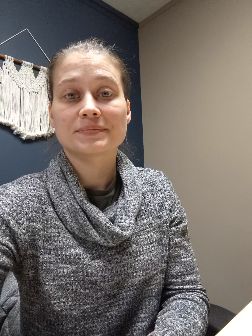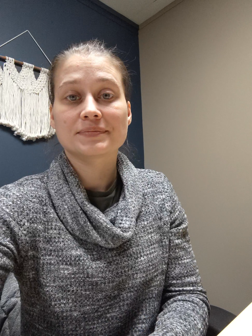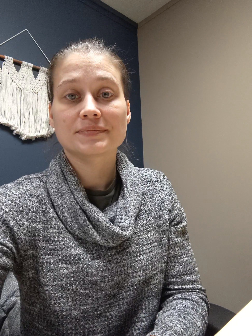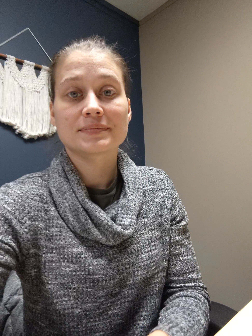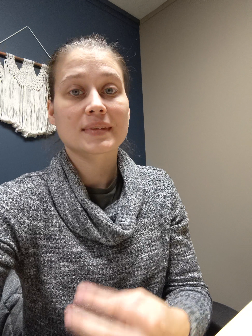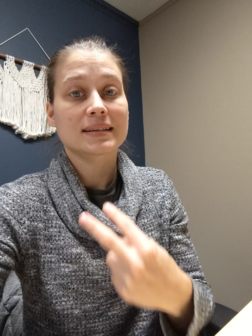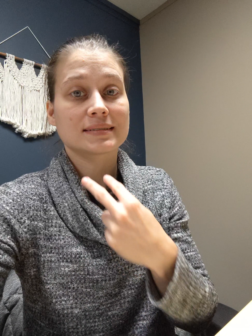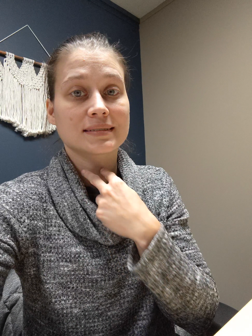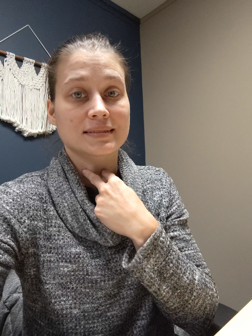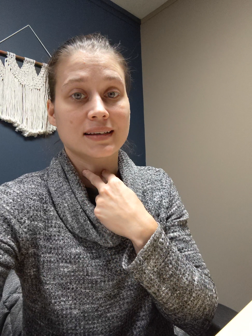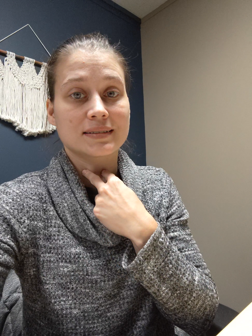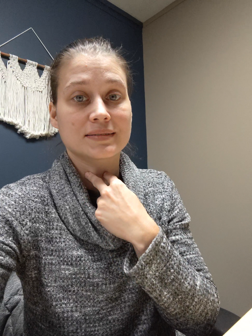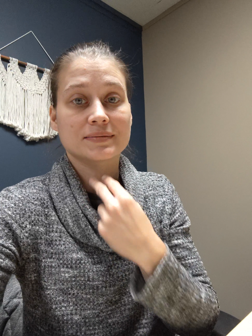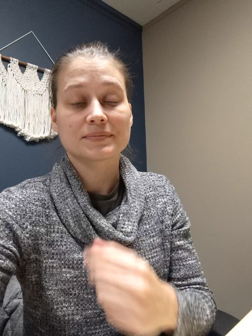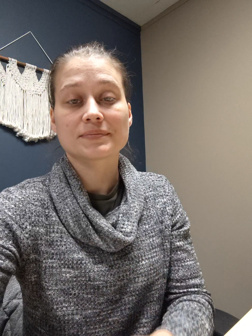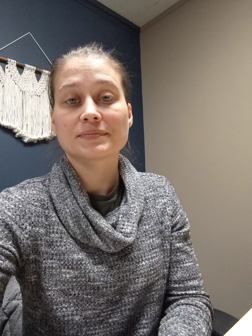stuck